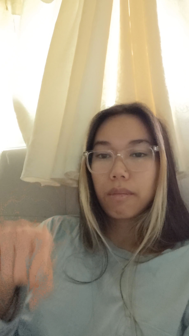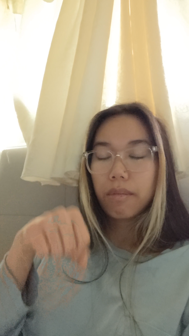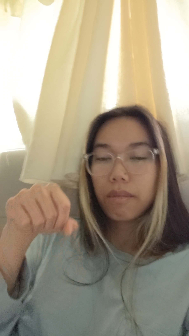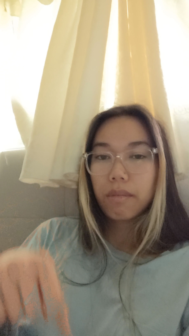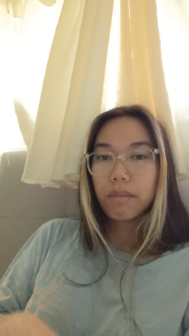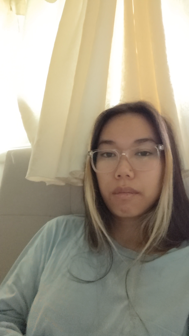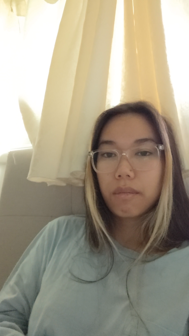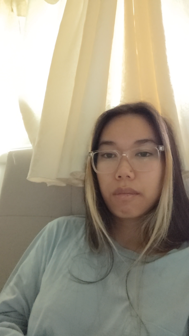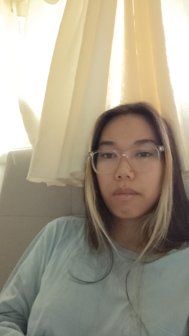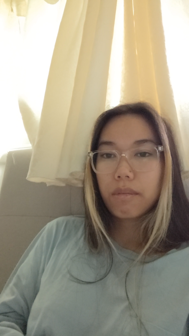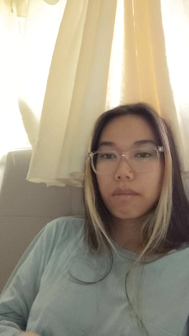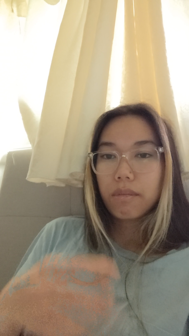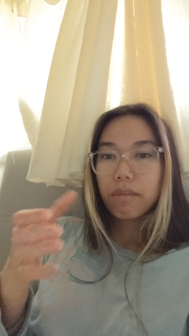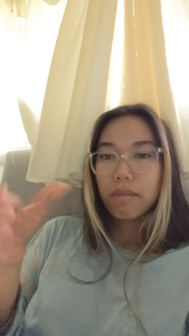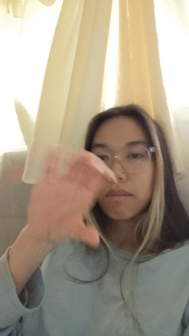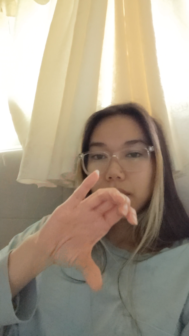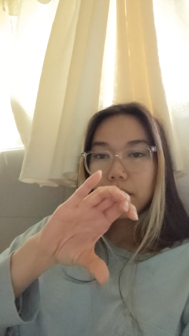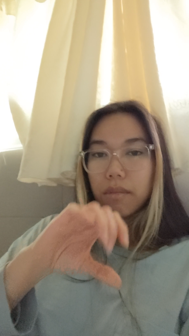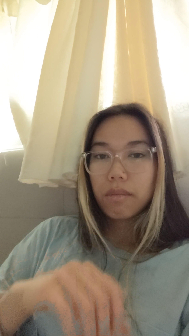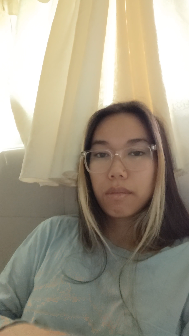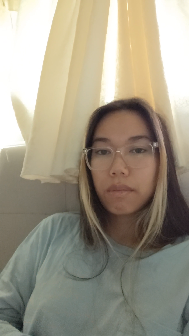dump